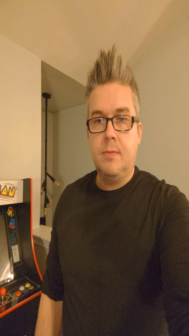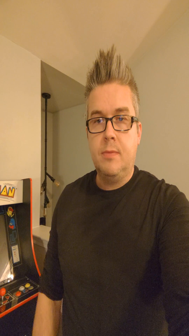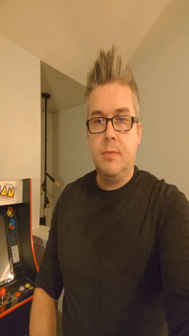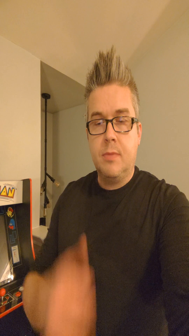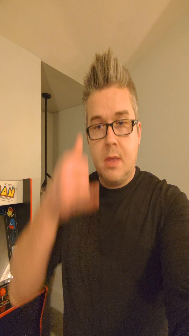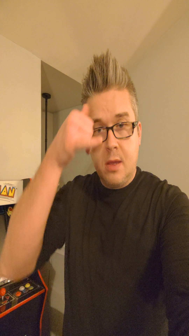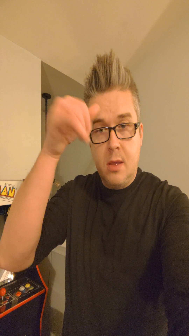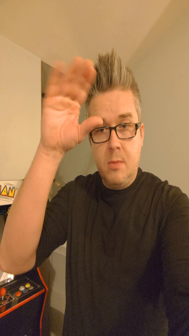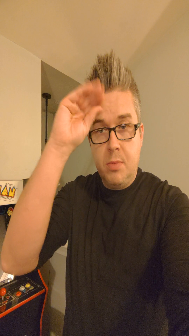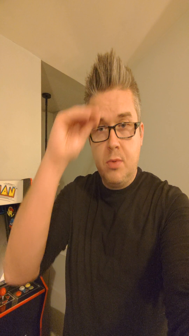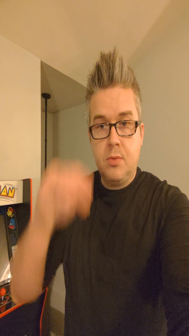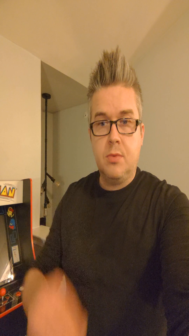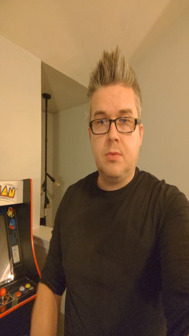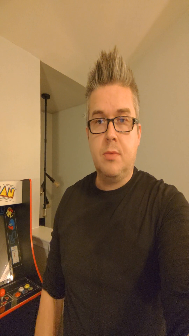cowboy